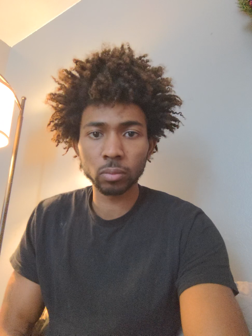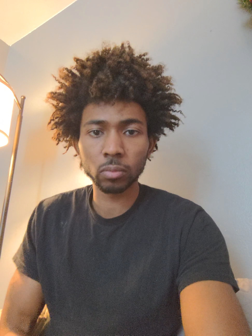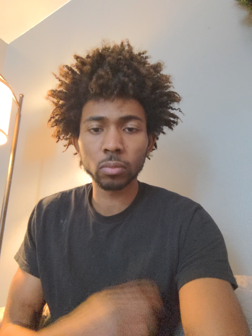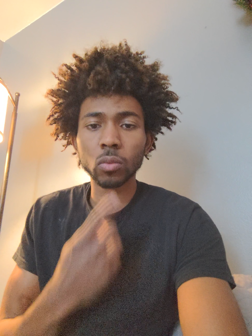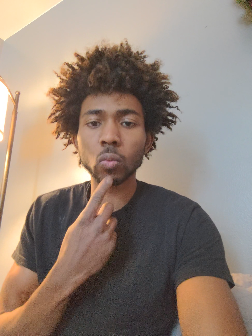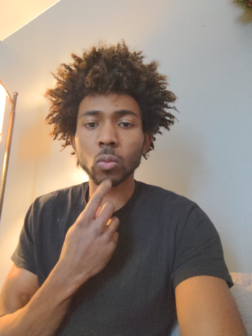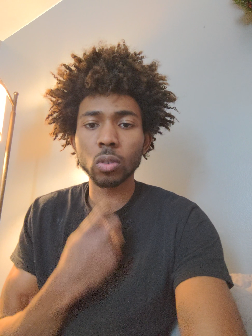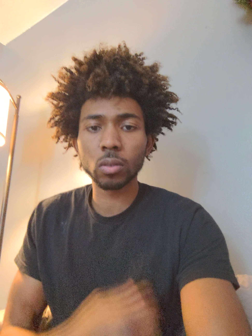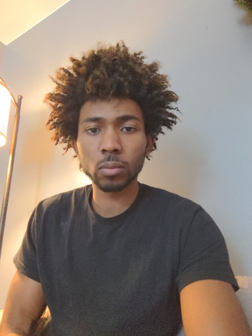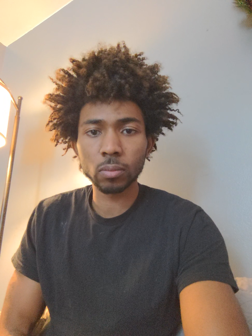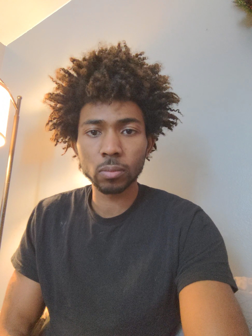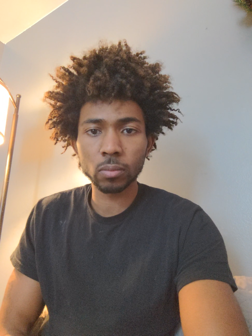red